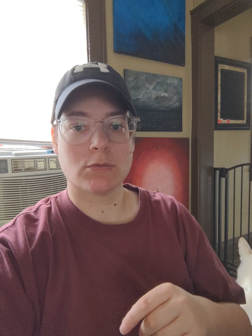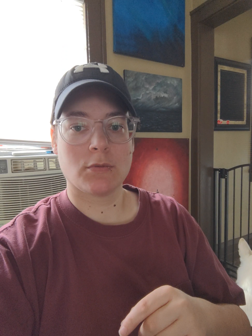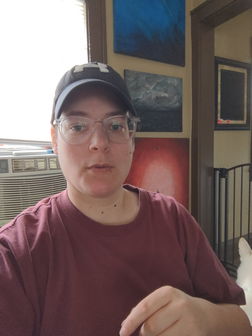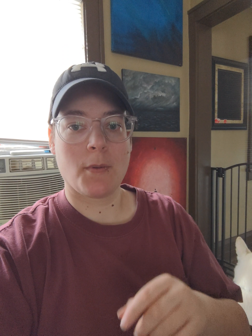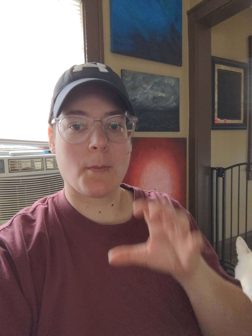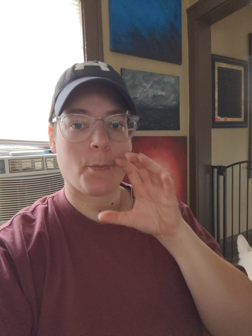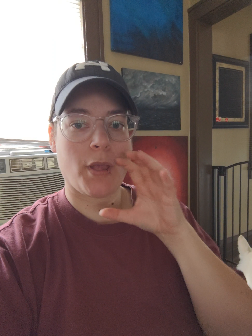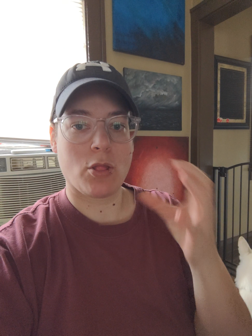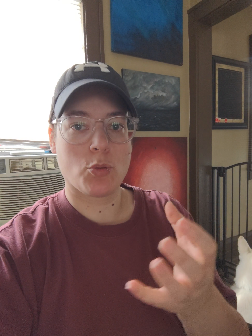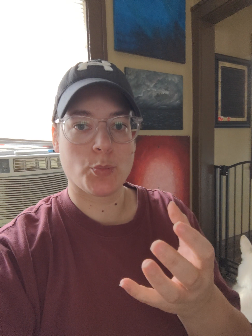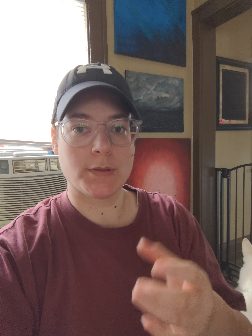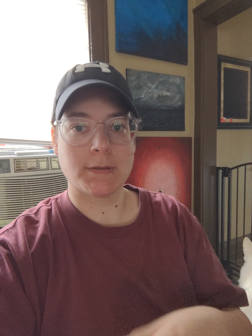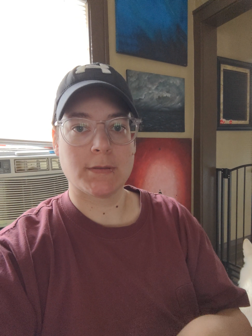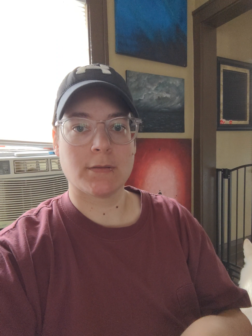balloon